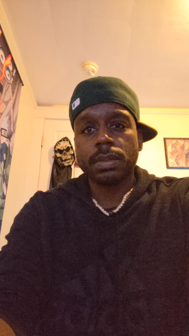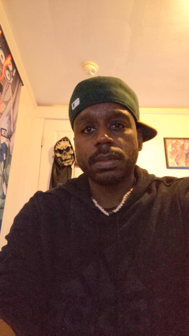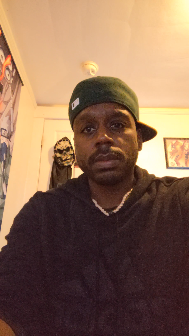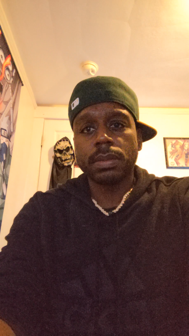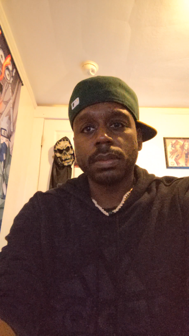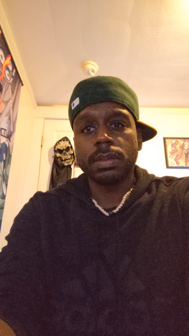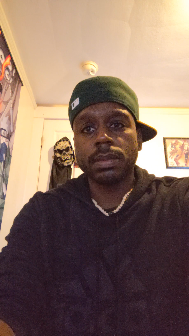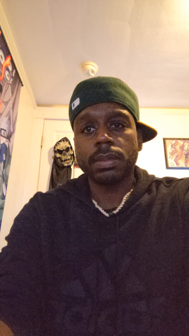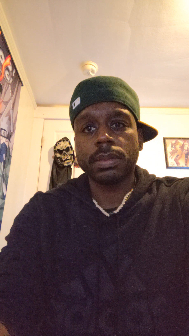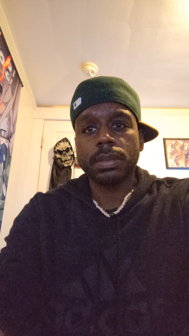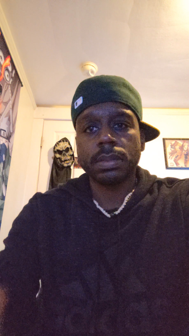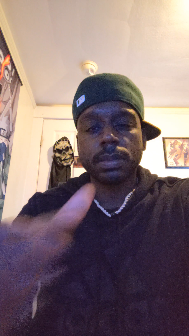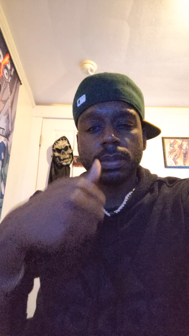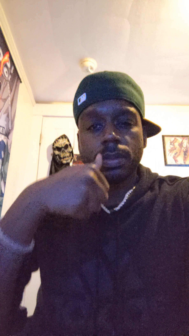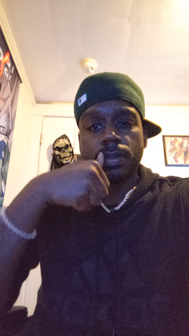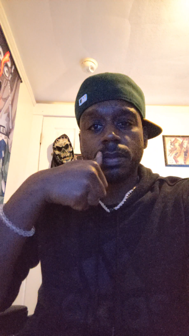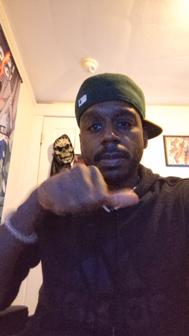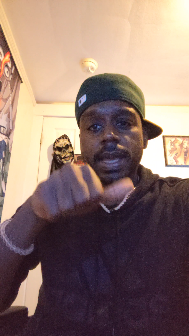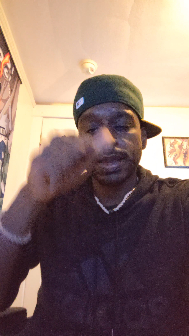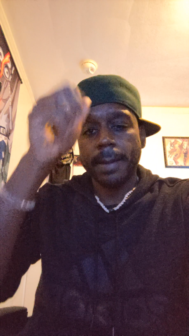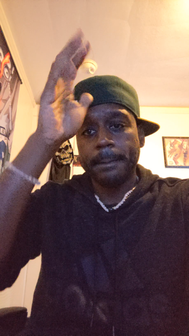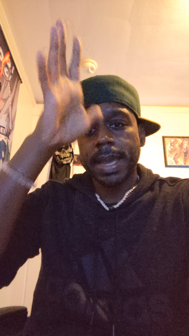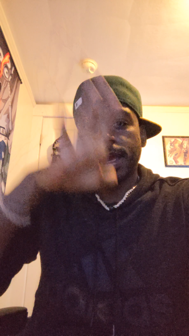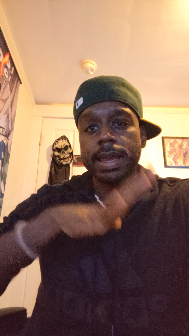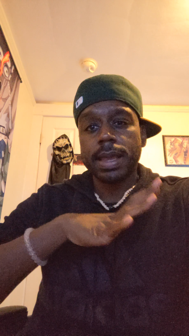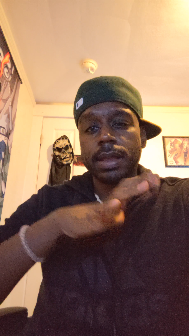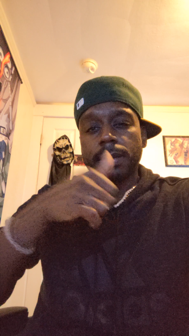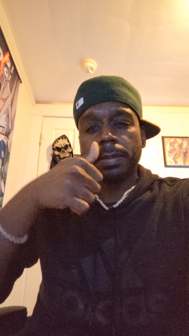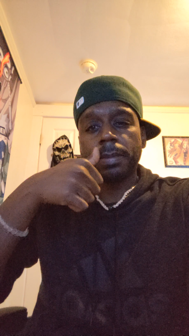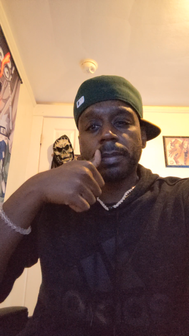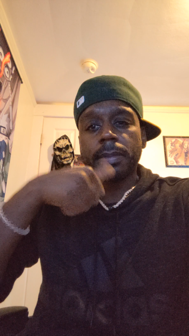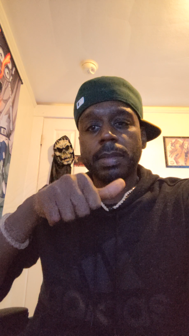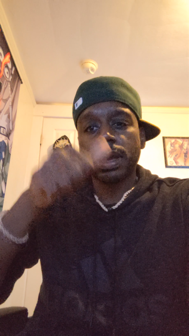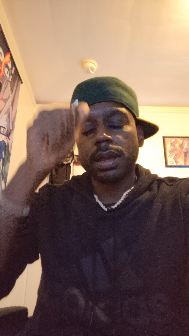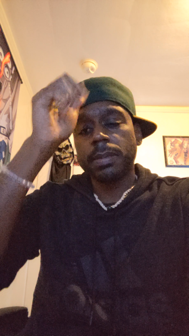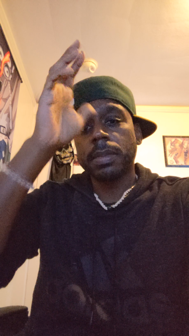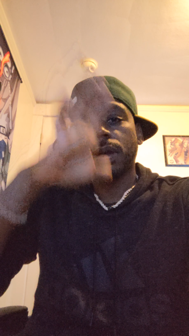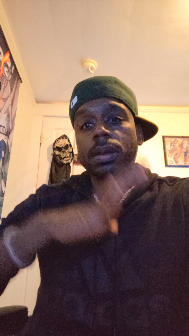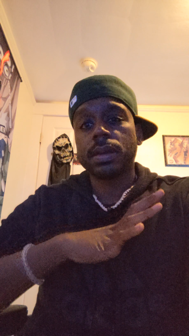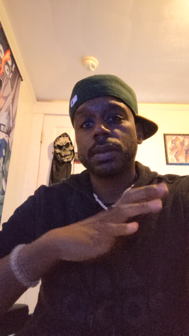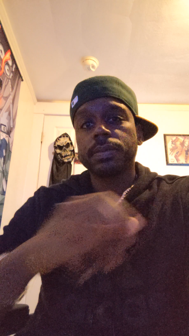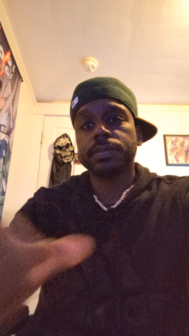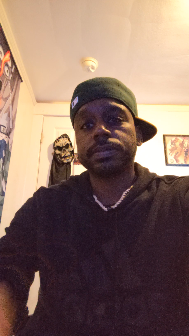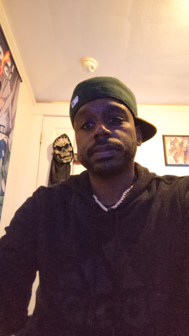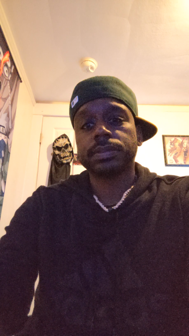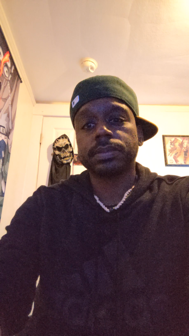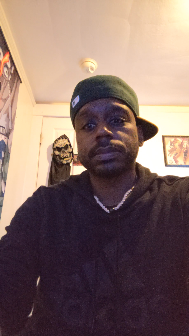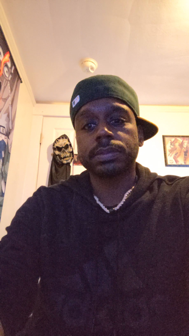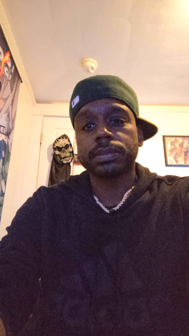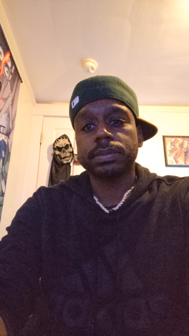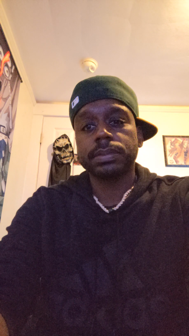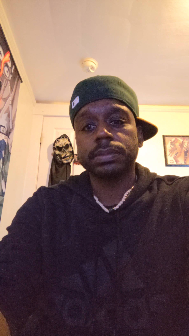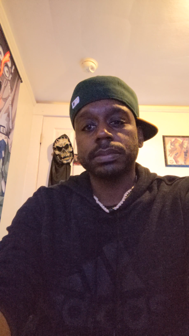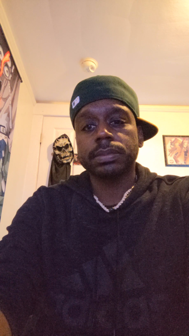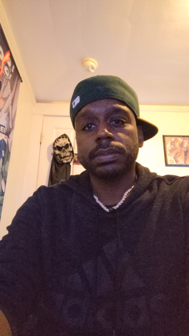mailman